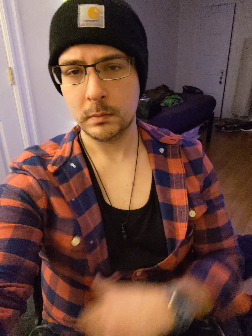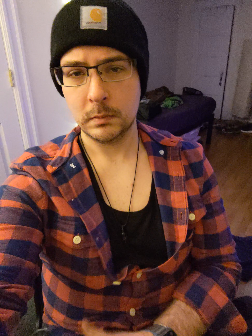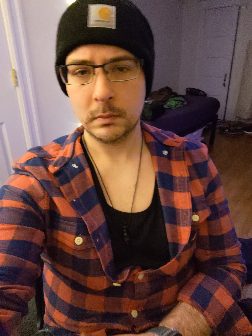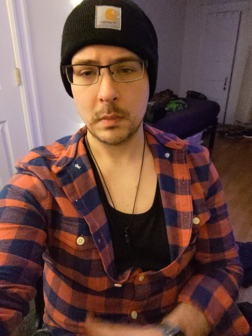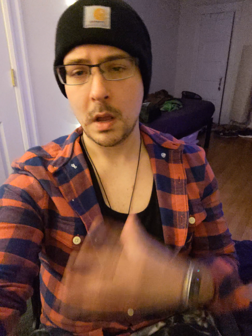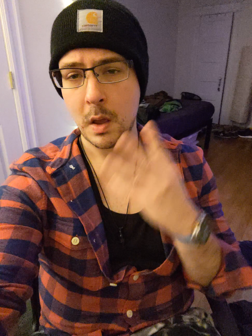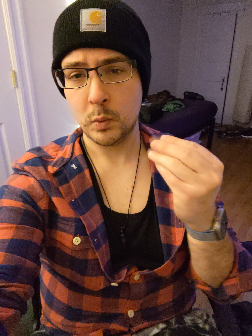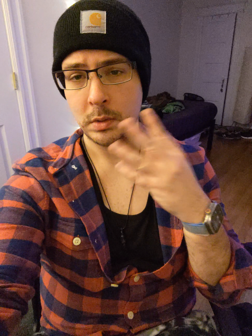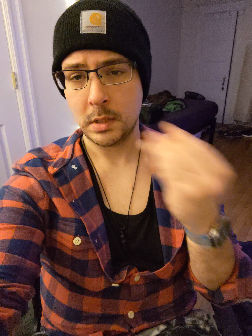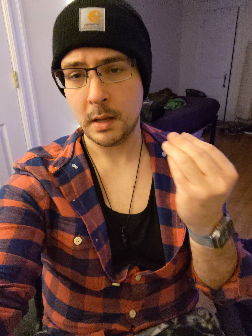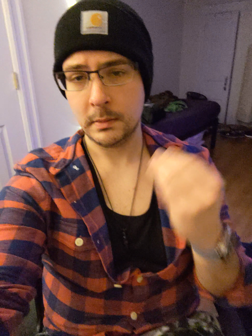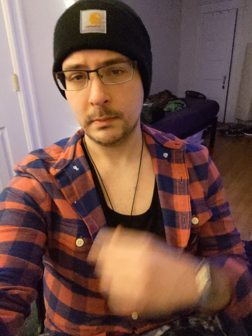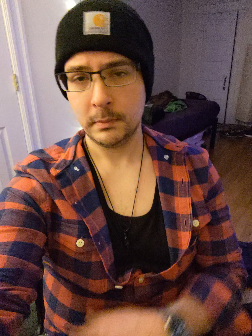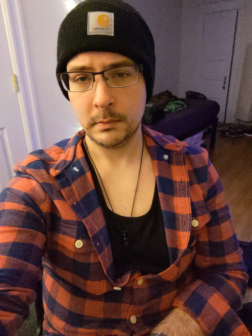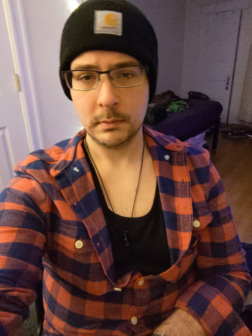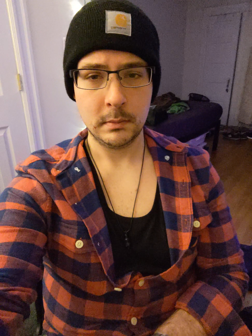outside